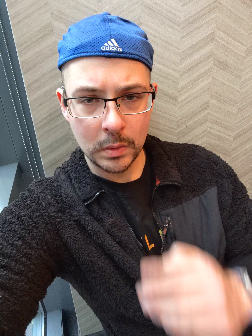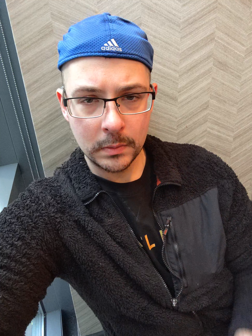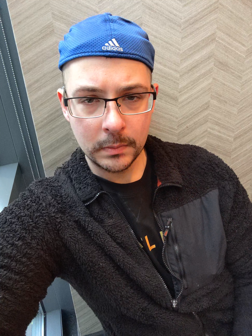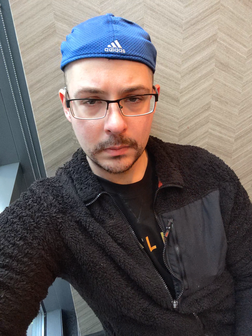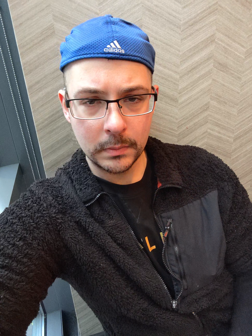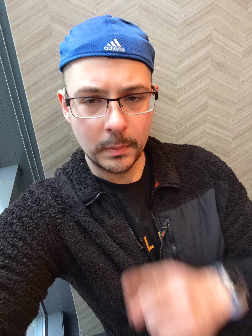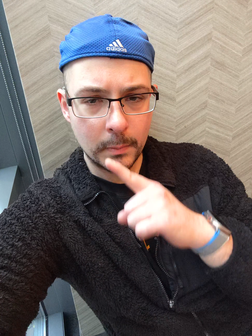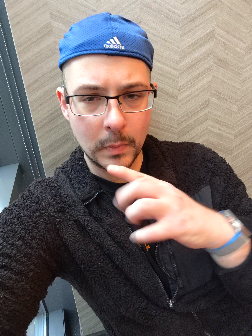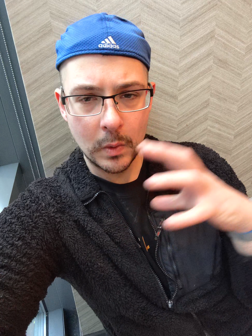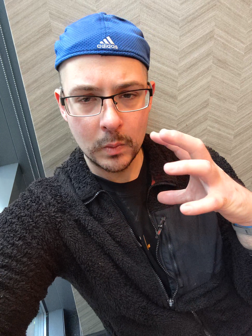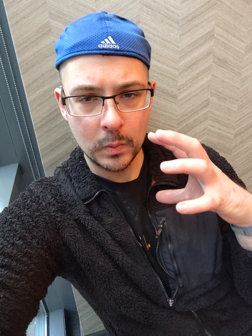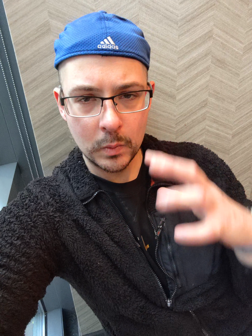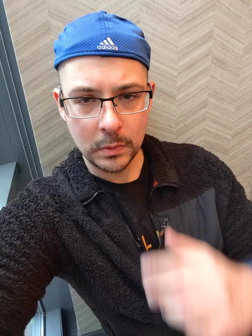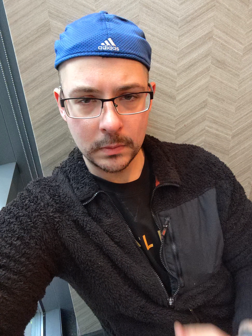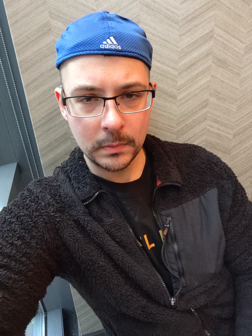balloon